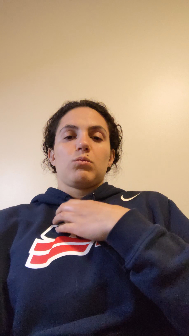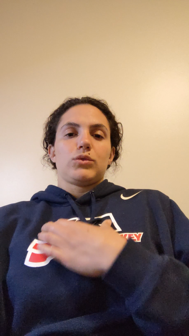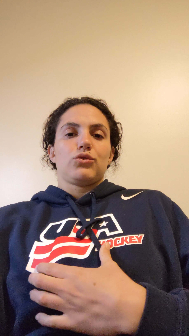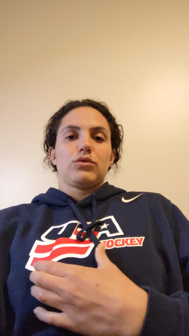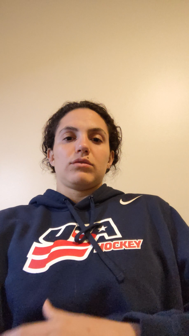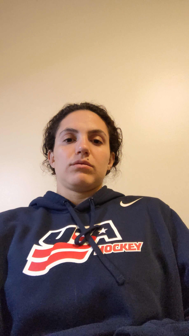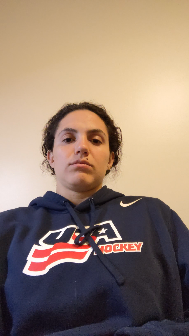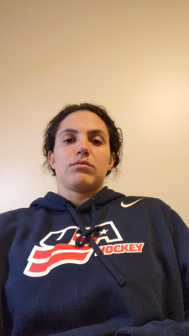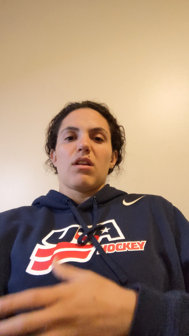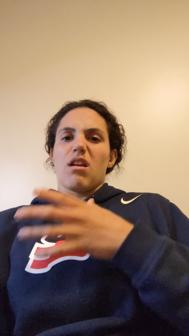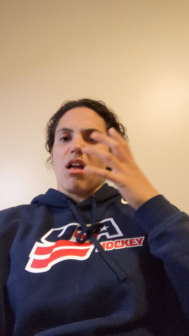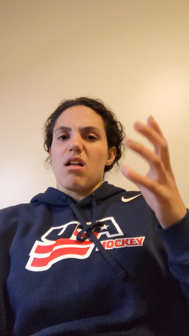a lot